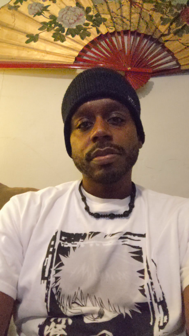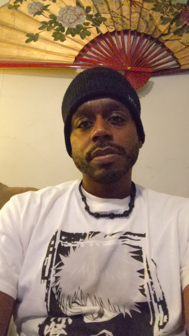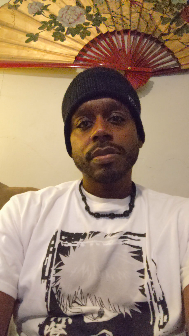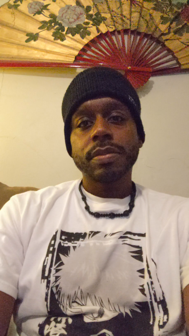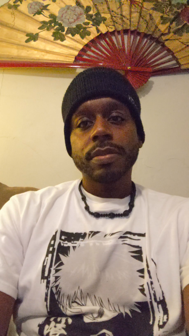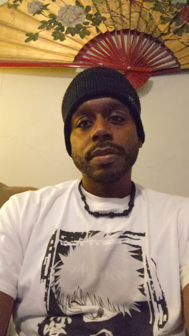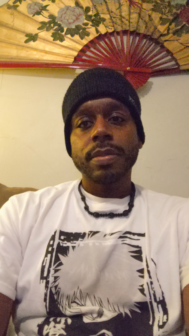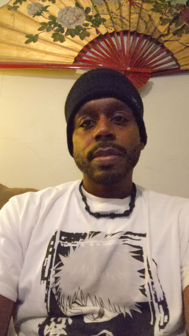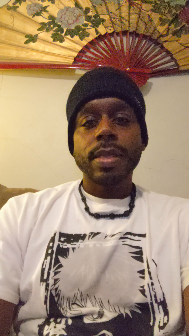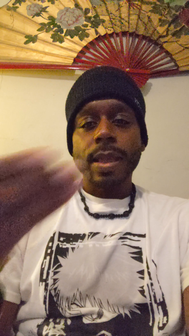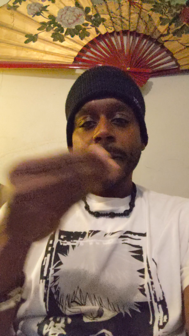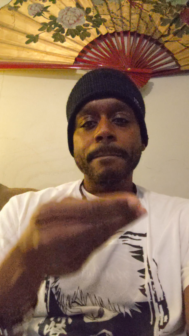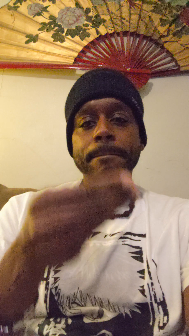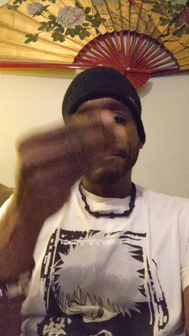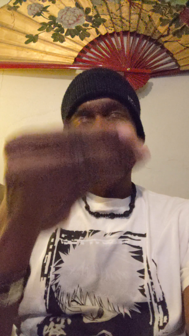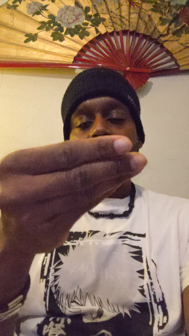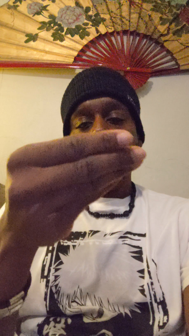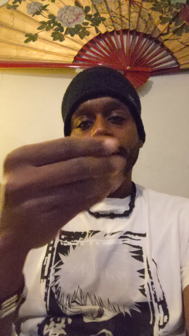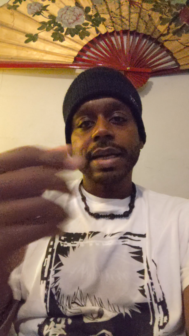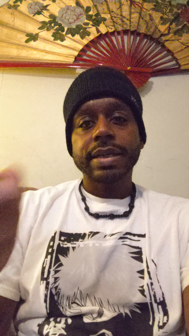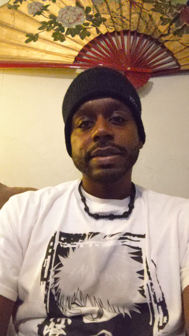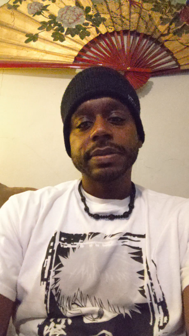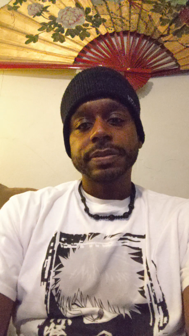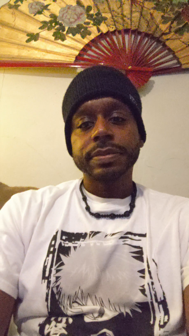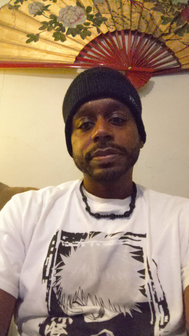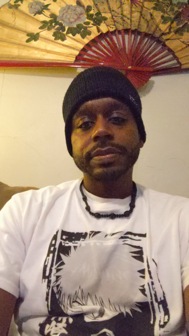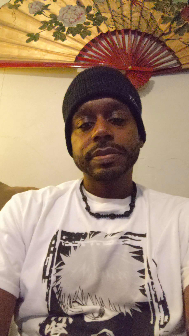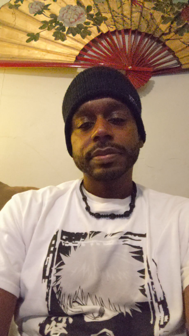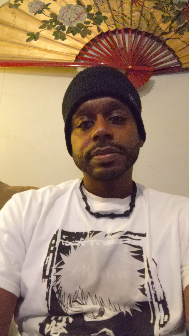buy